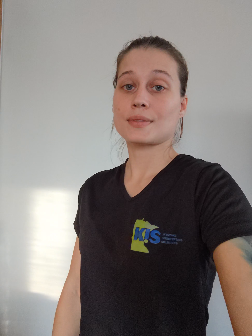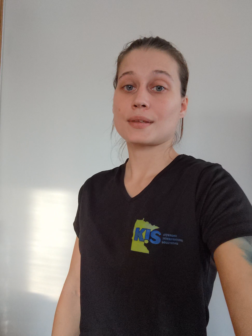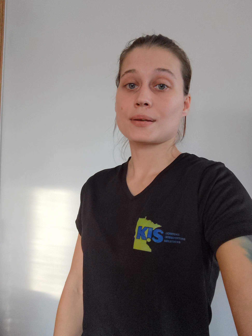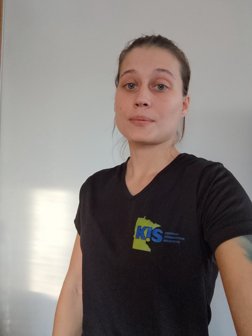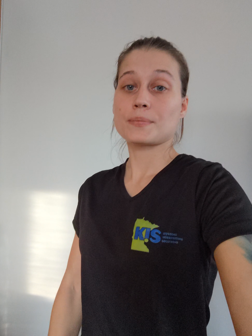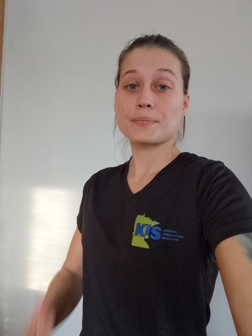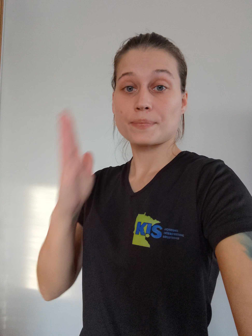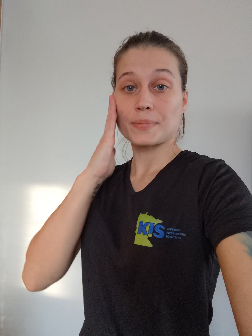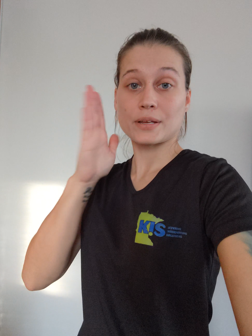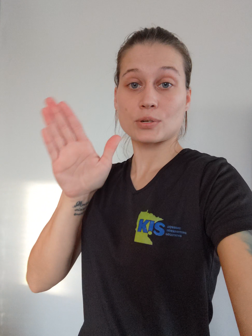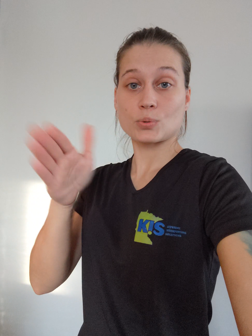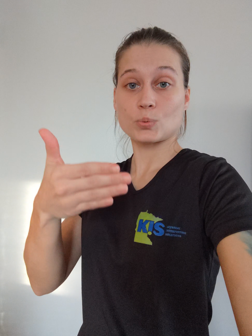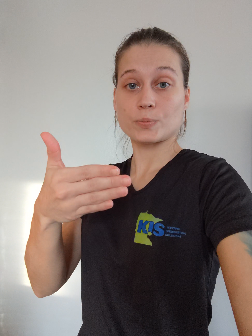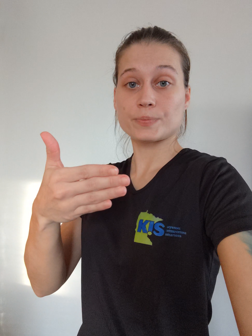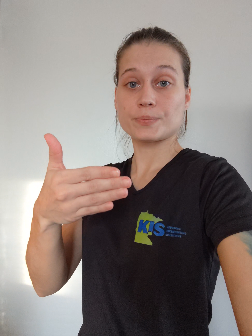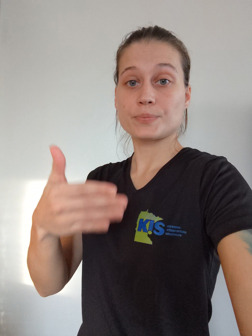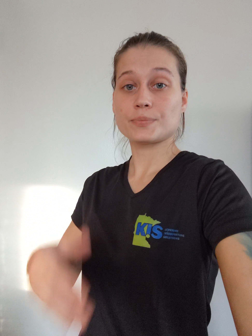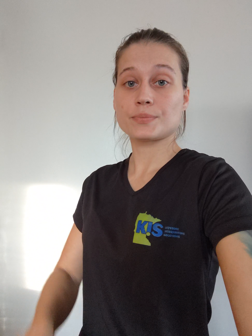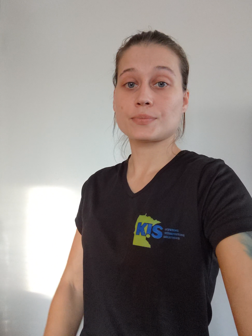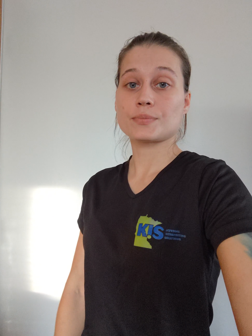bedroom